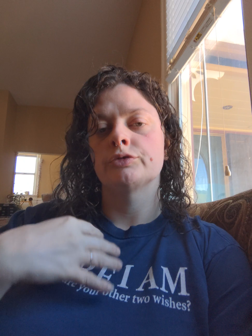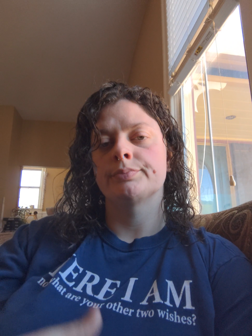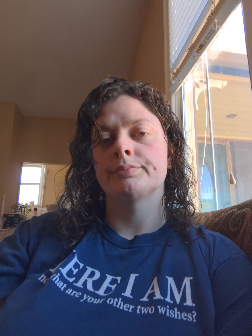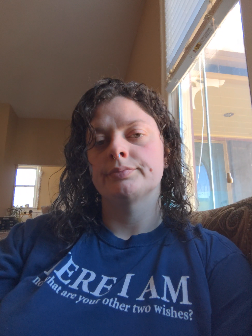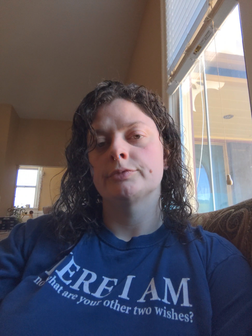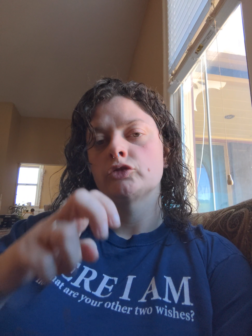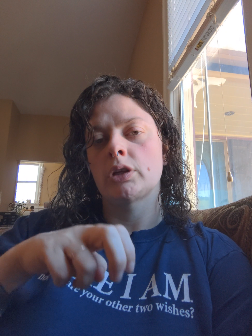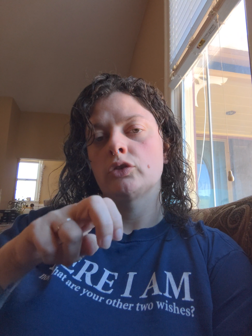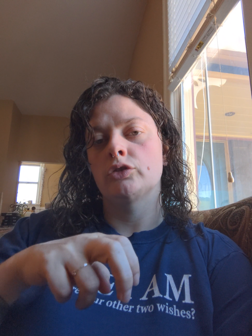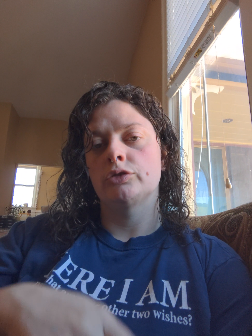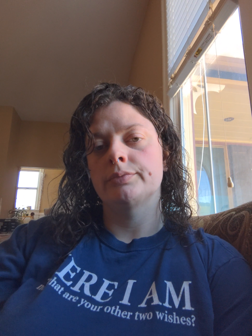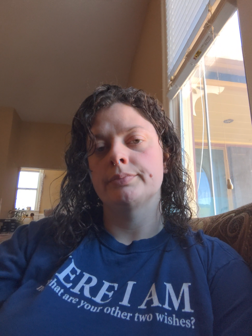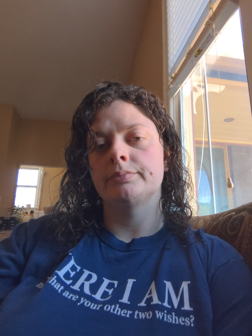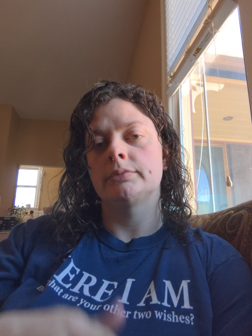chair